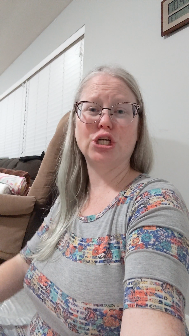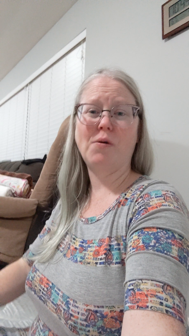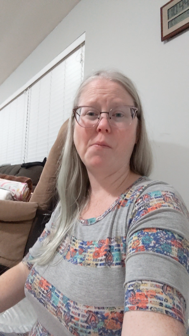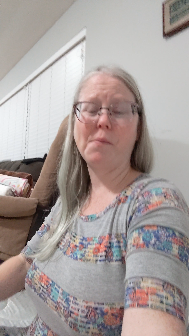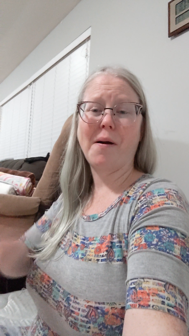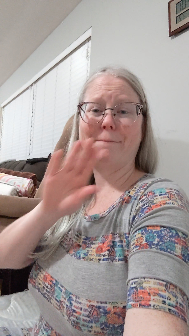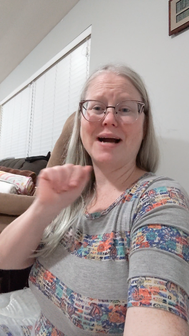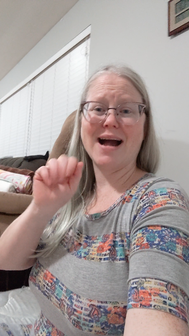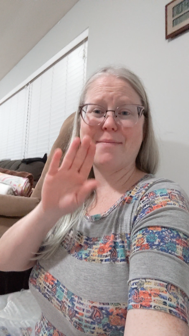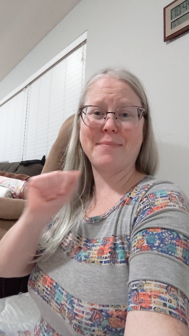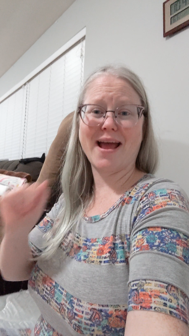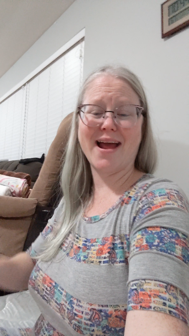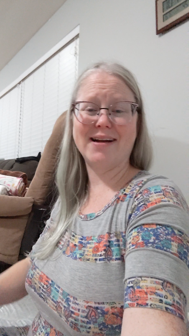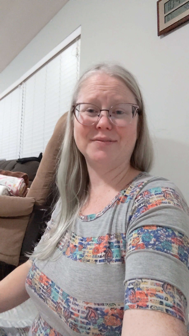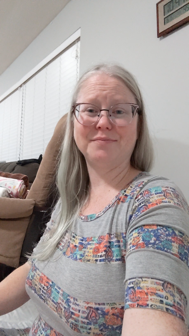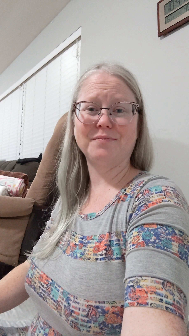baa baa